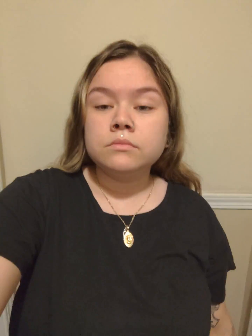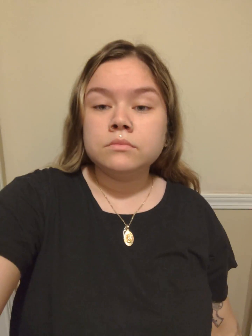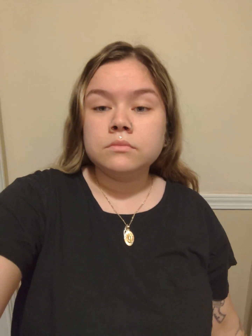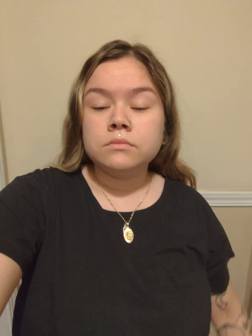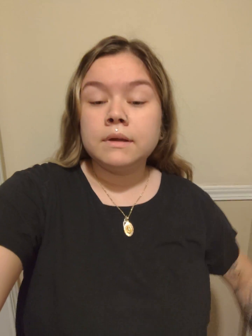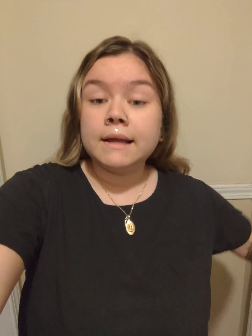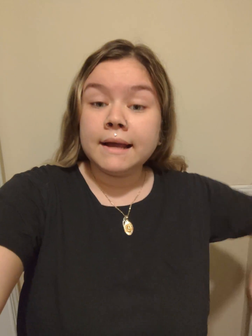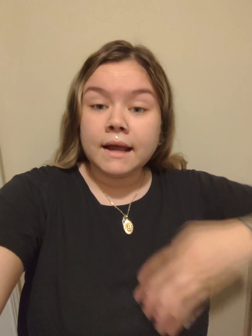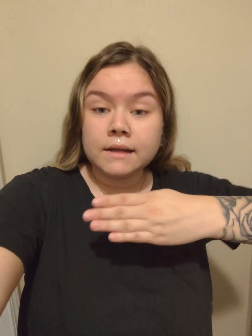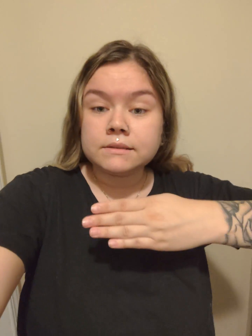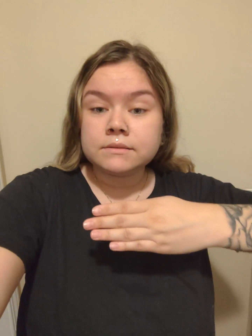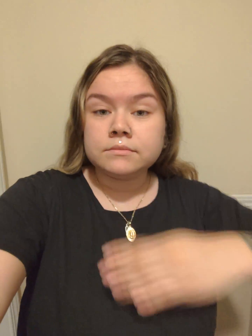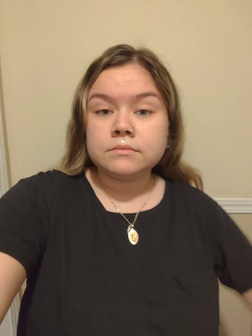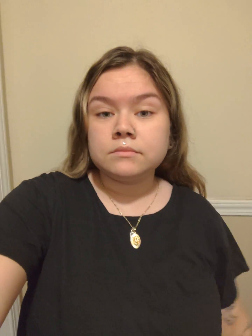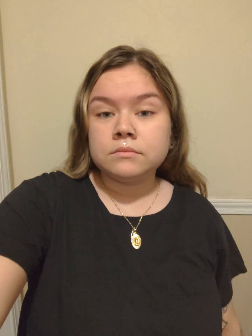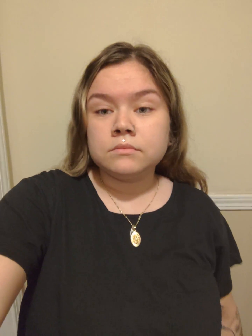kick